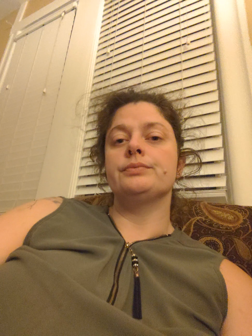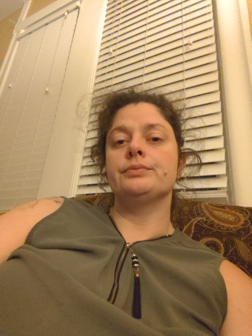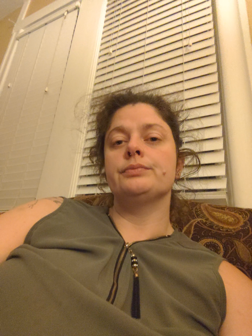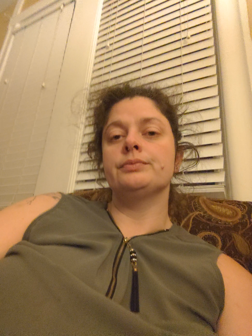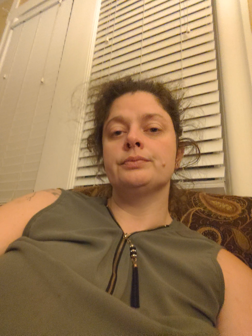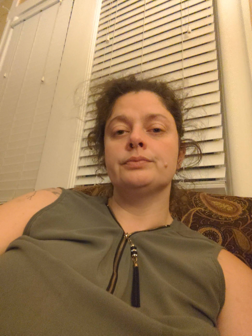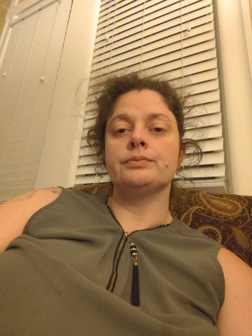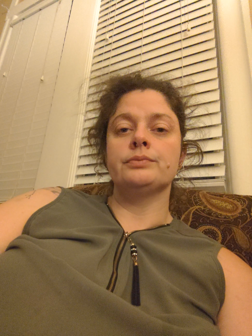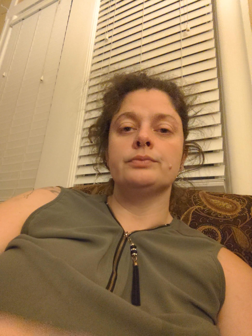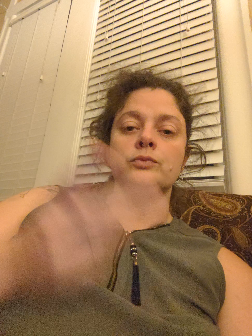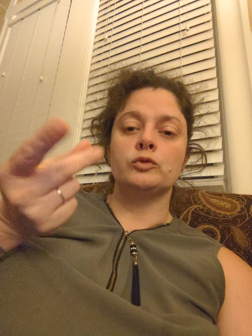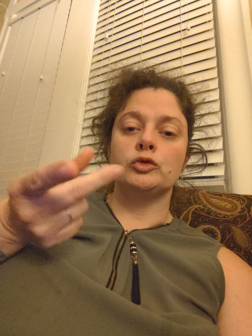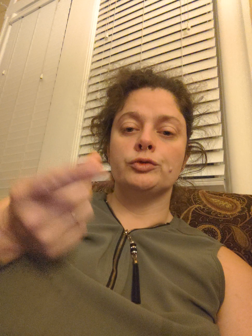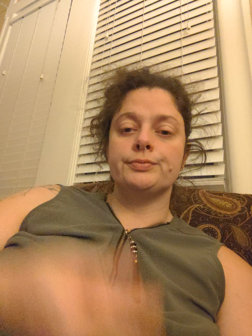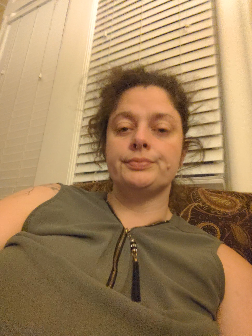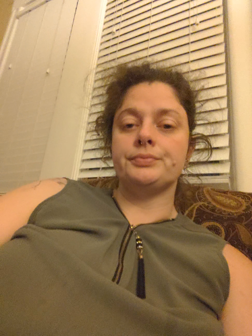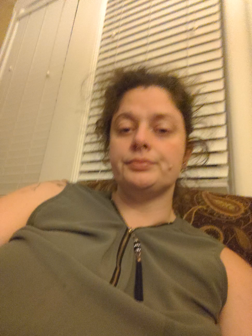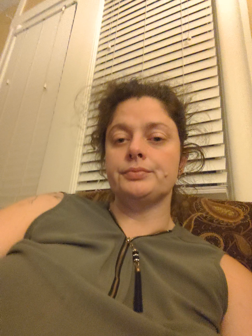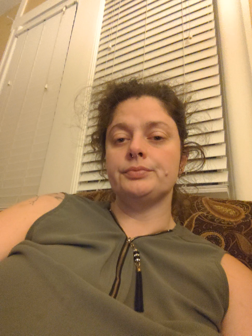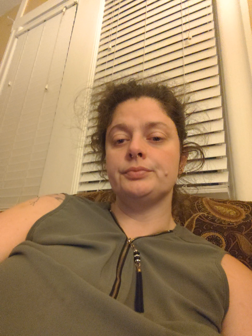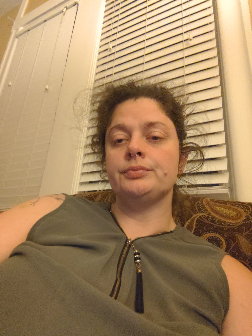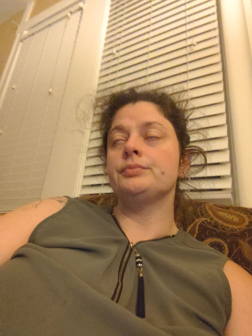dog